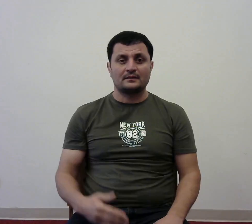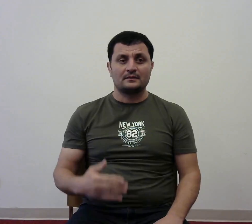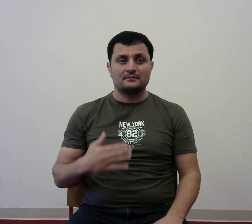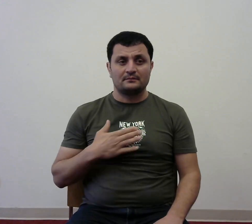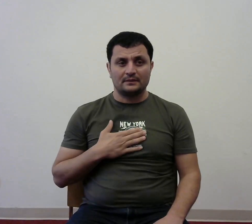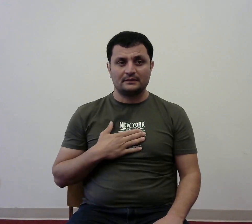mən